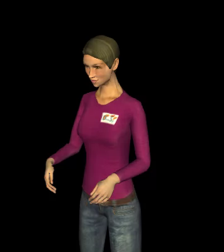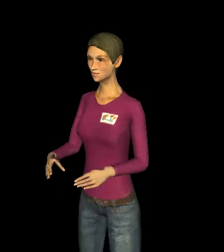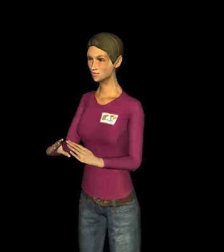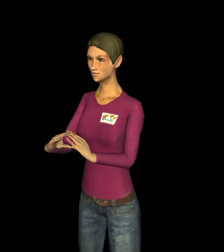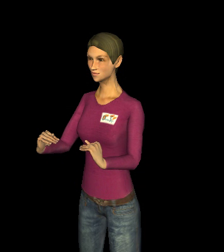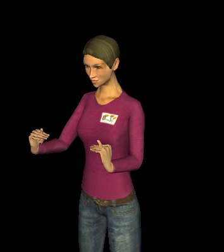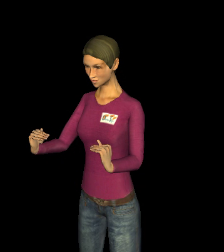هادئ